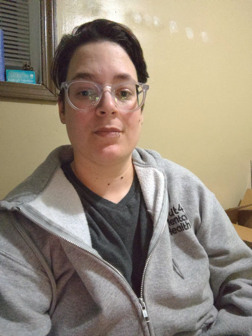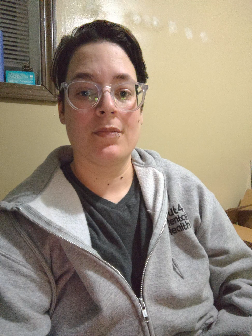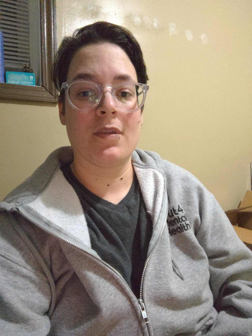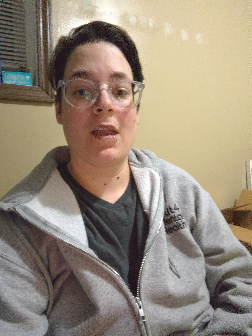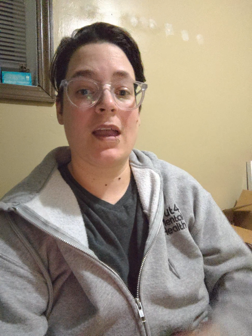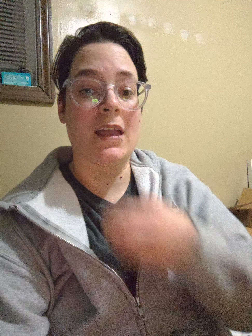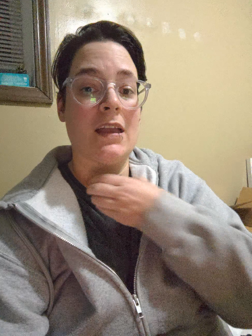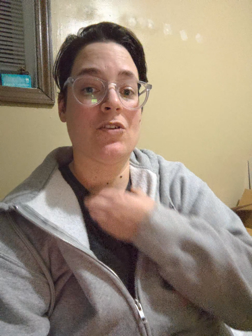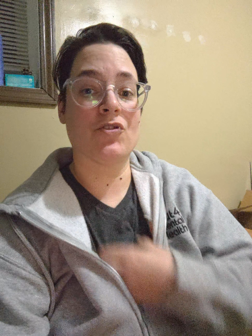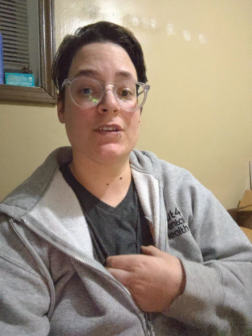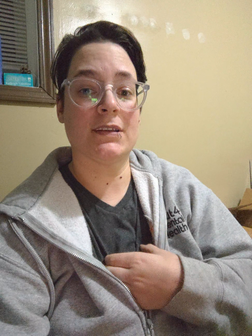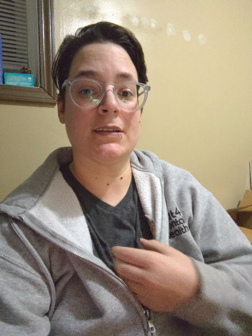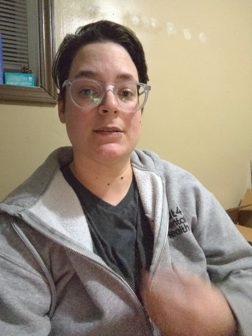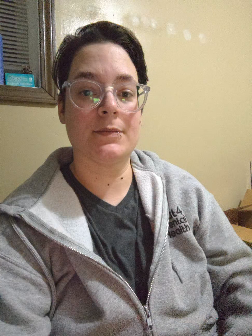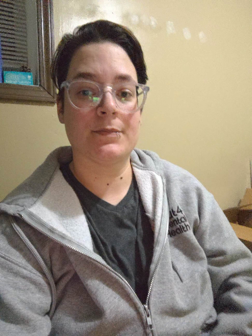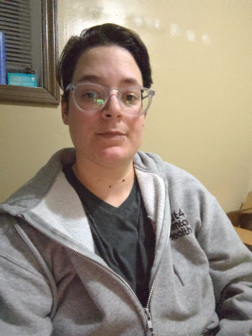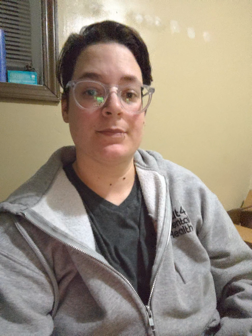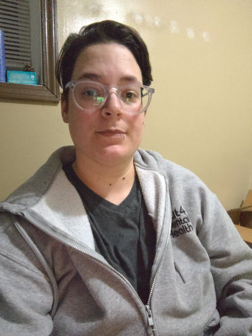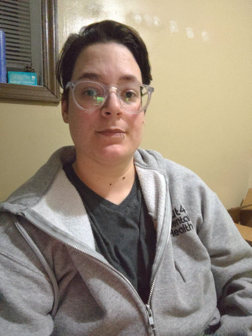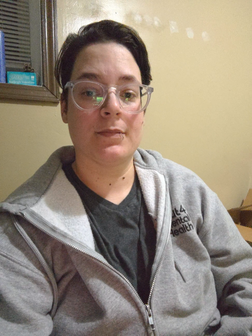hungry